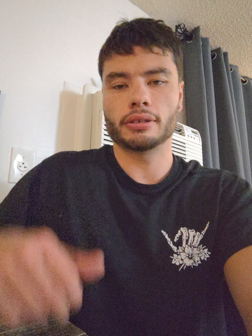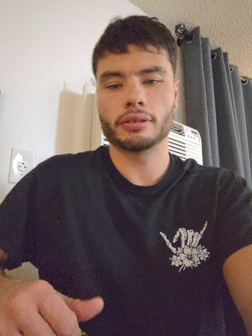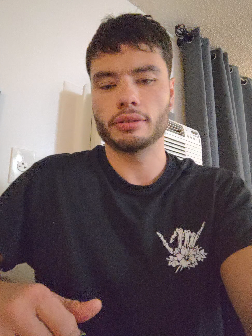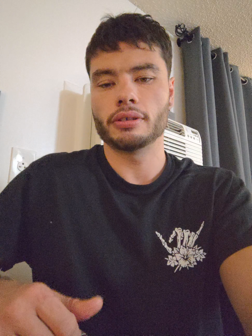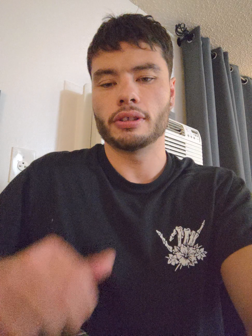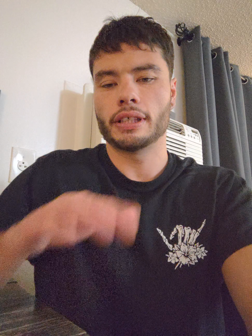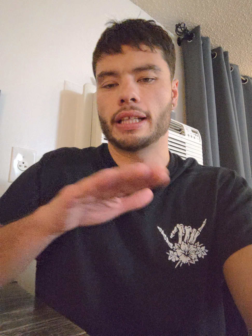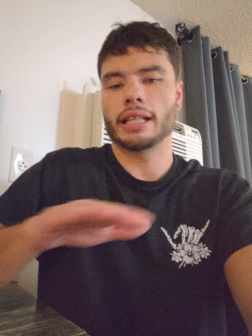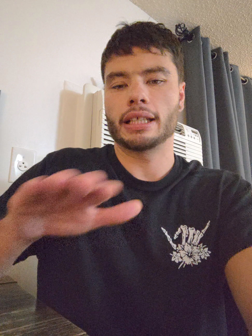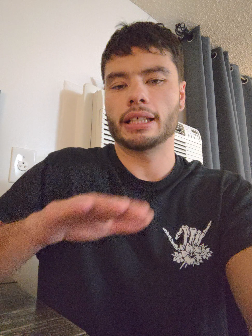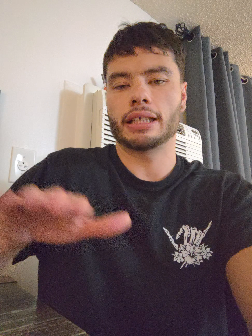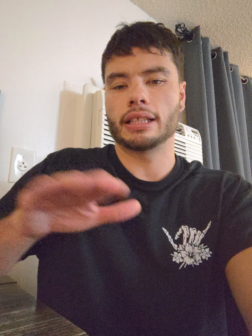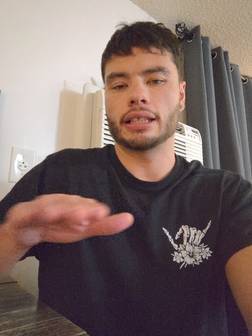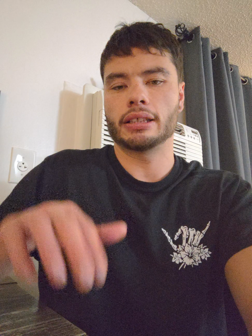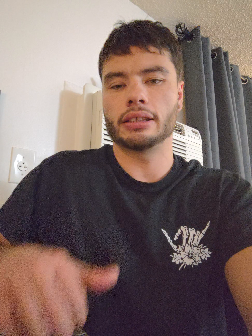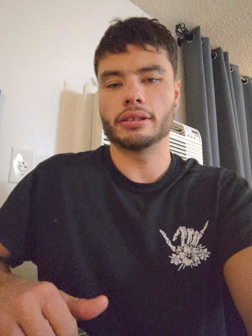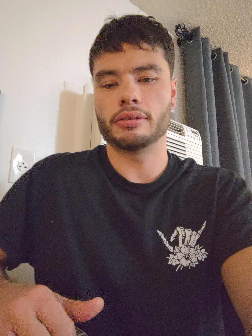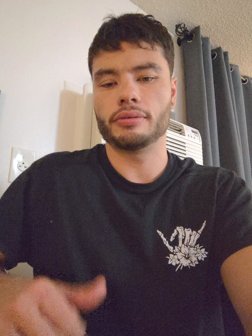clean